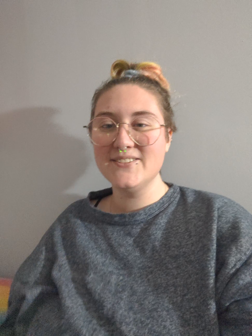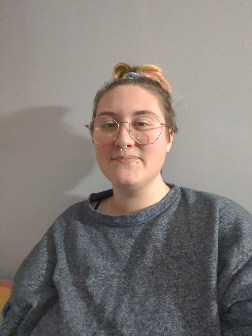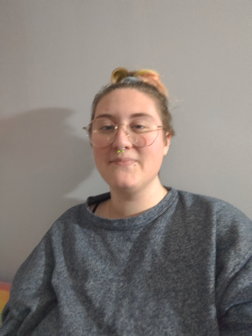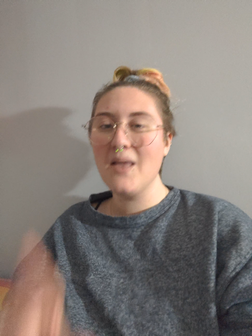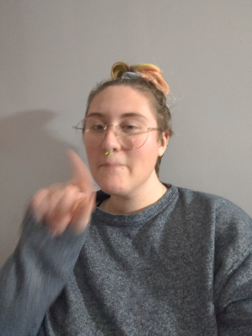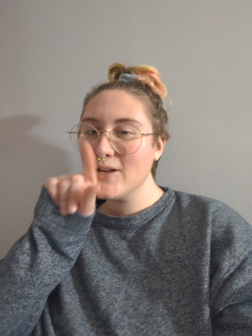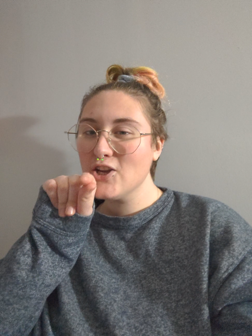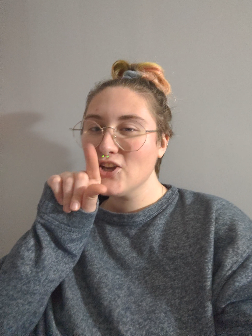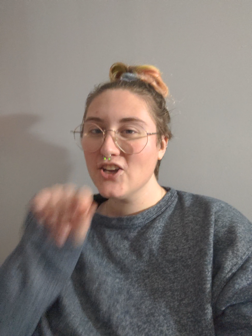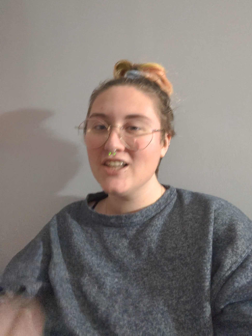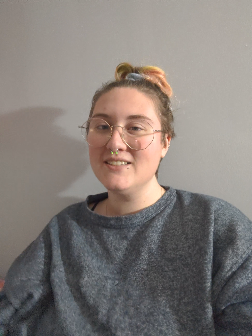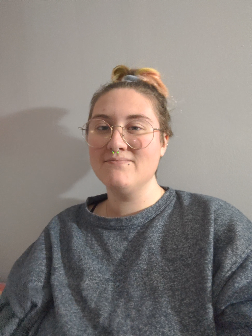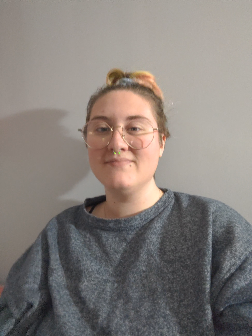bird